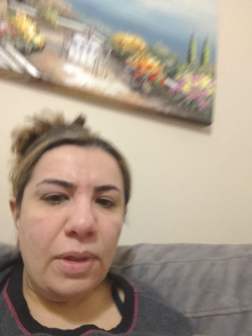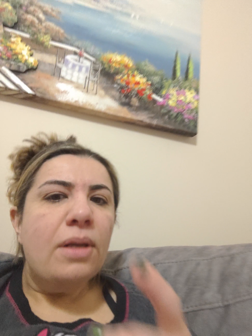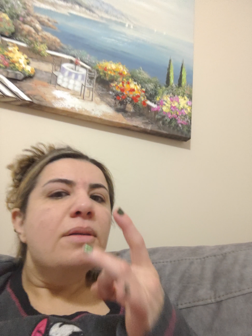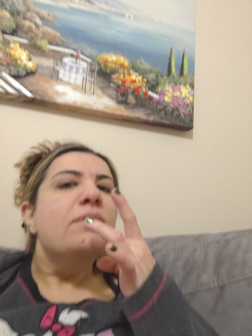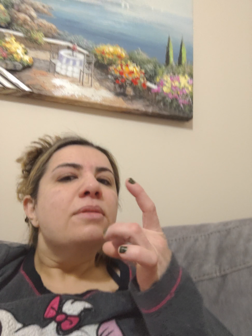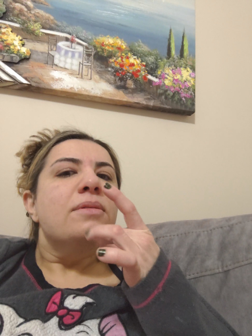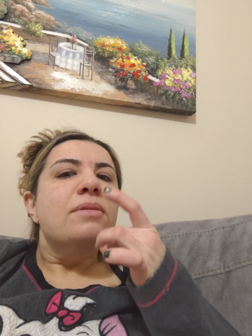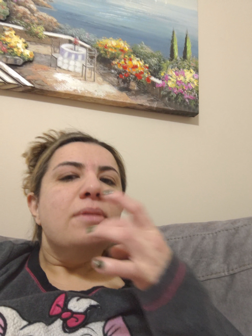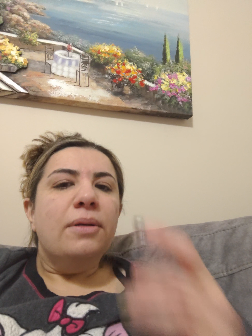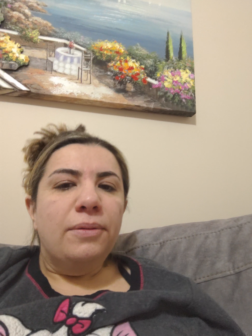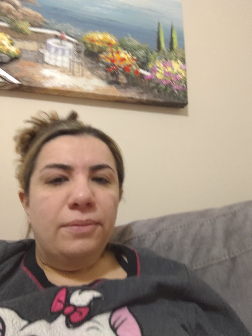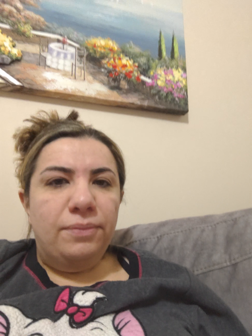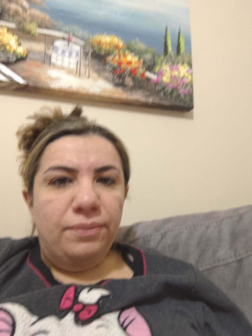snack